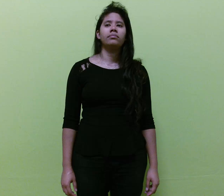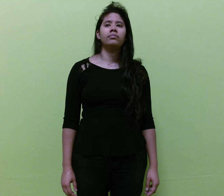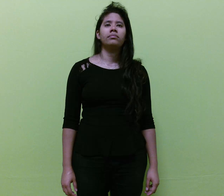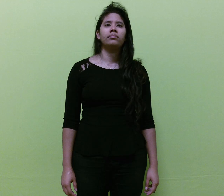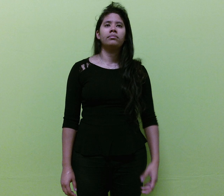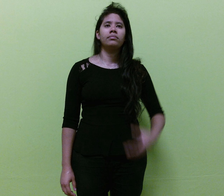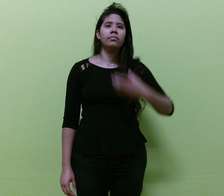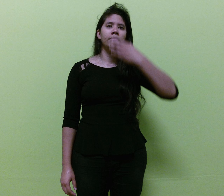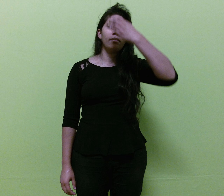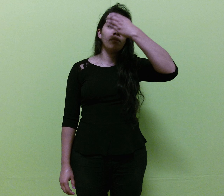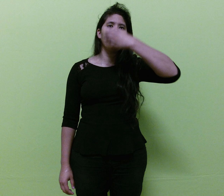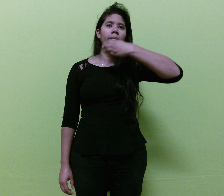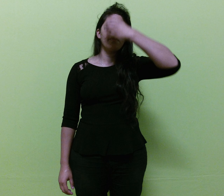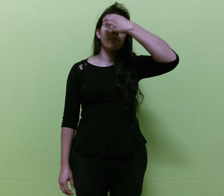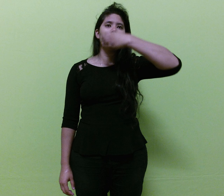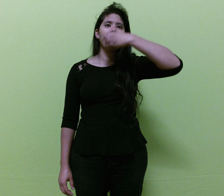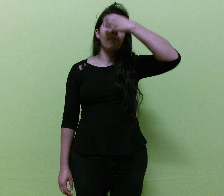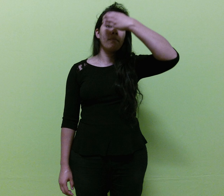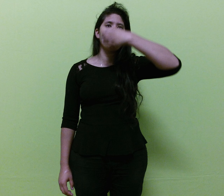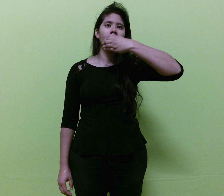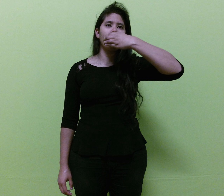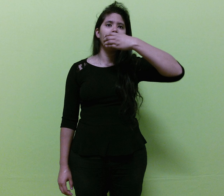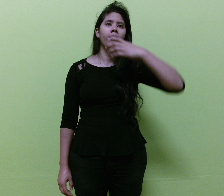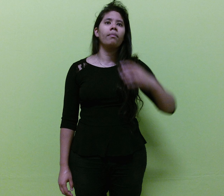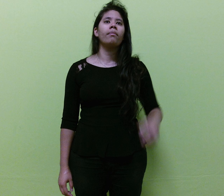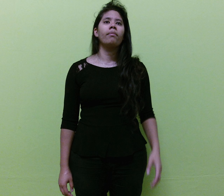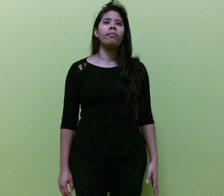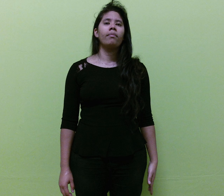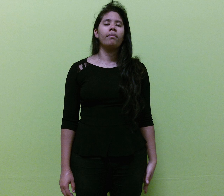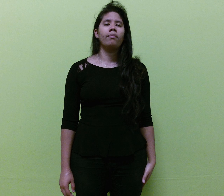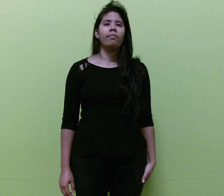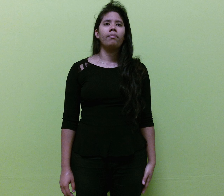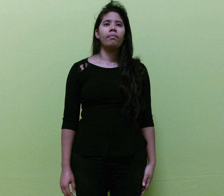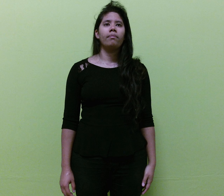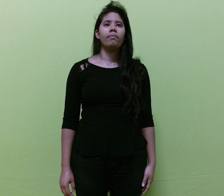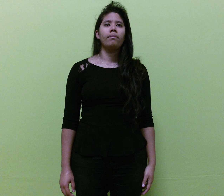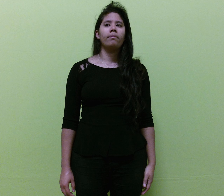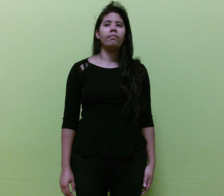maçã